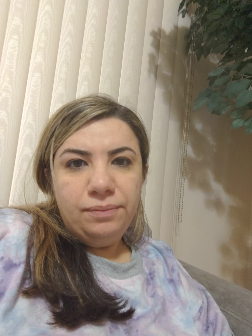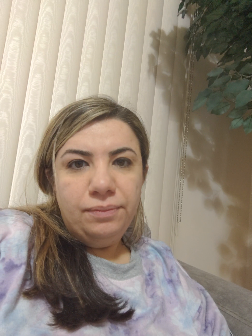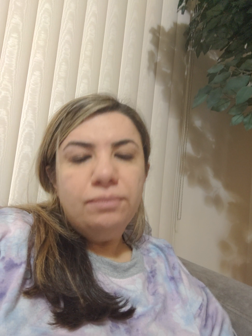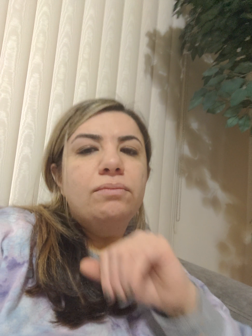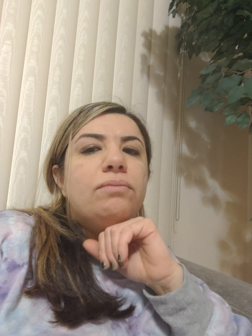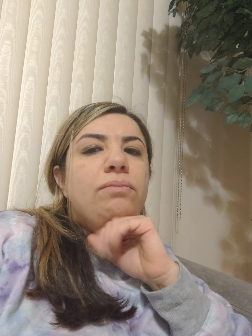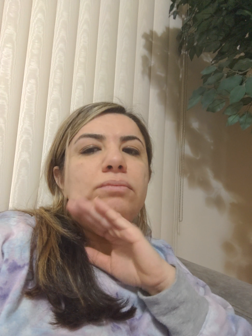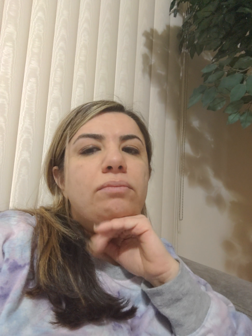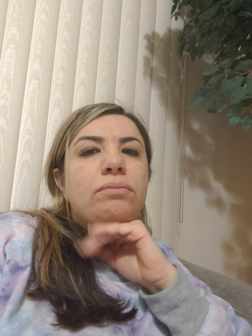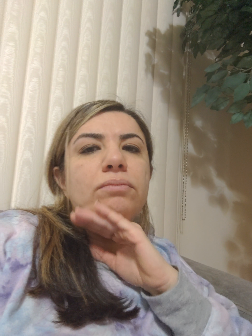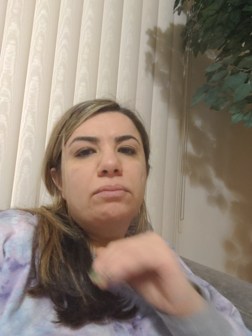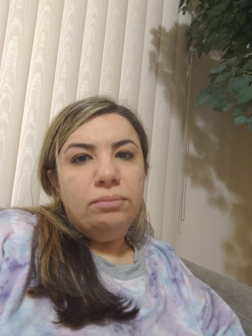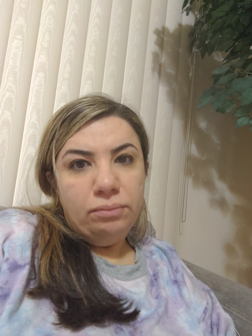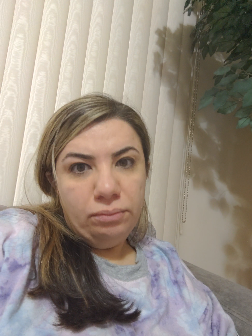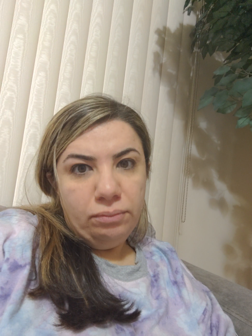pig